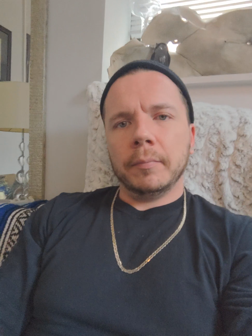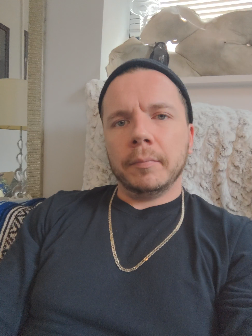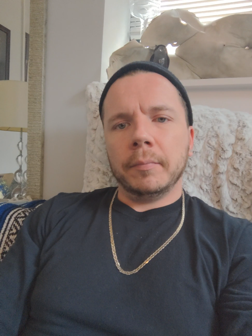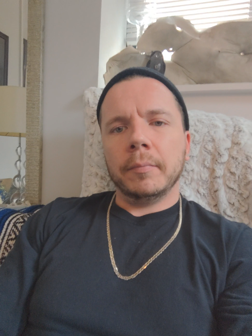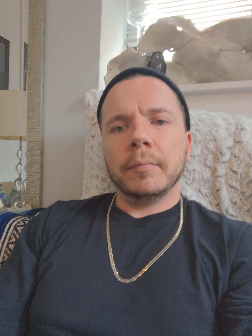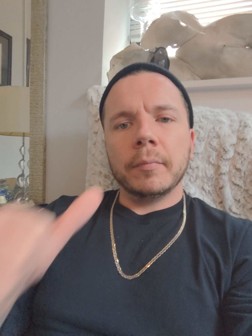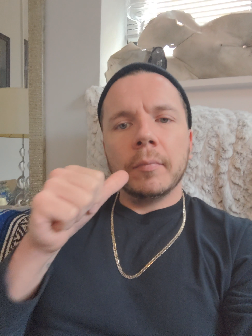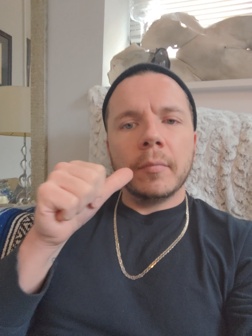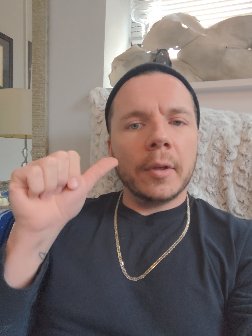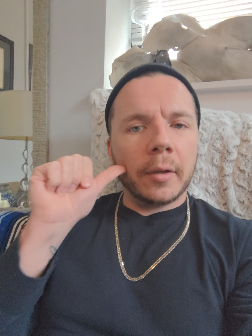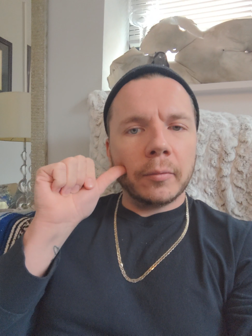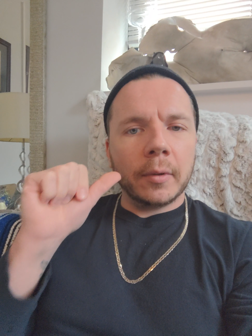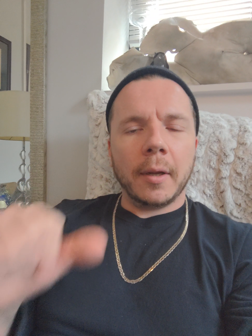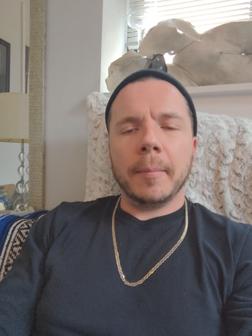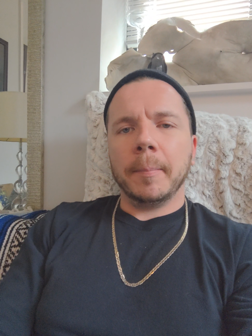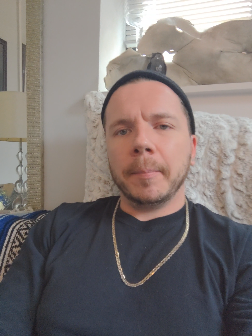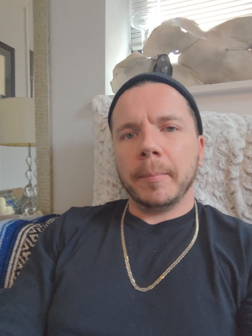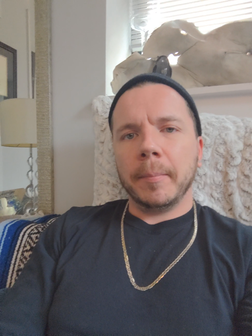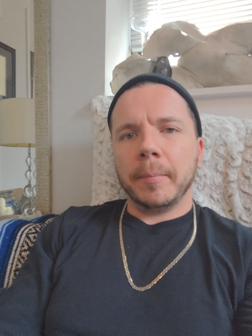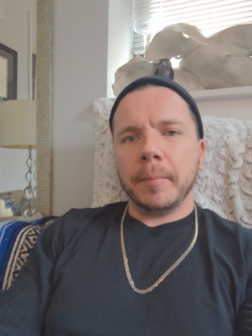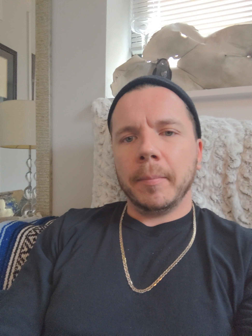yesterday